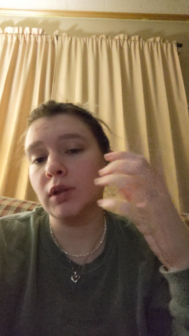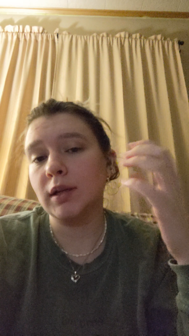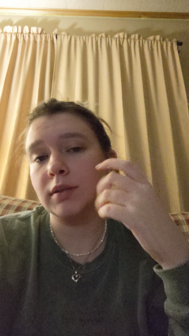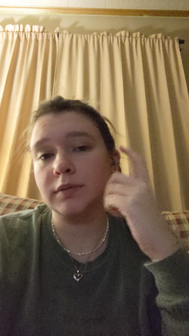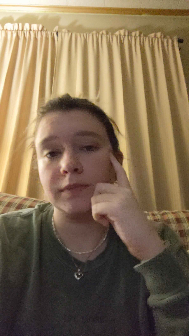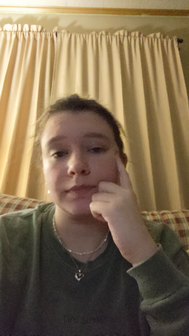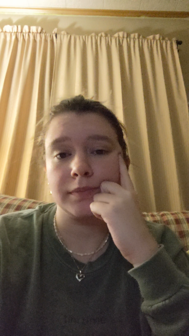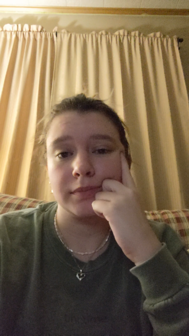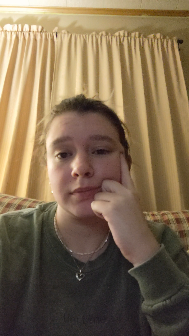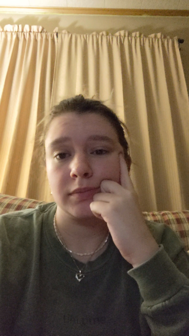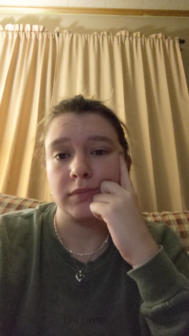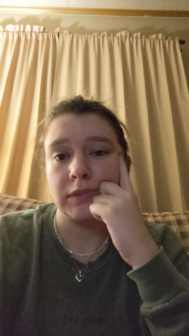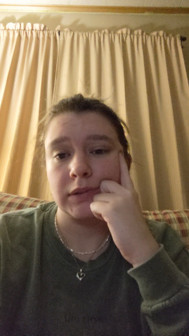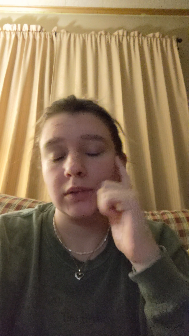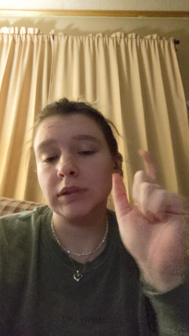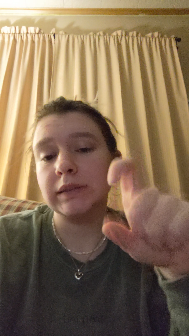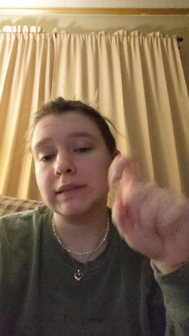need